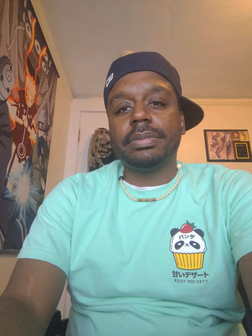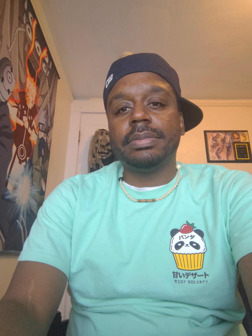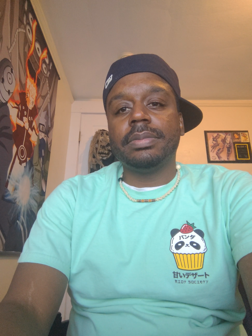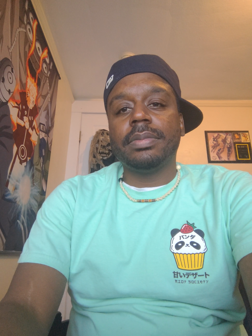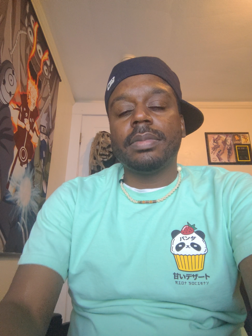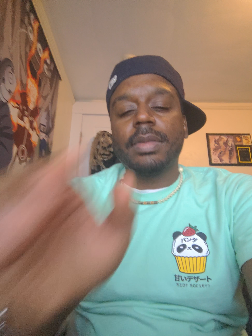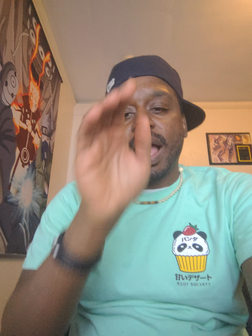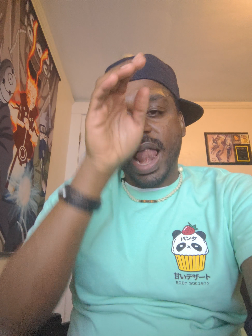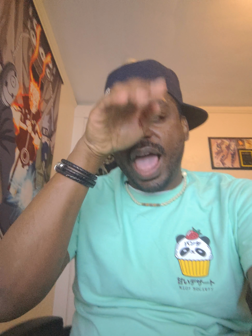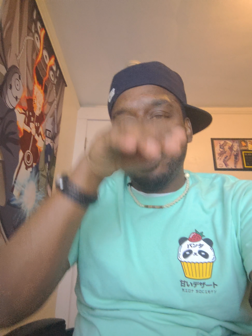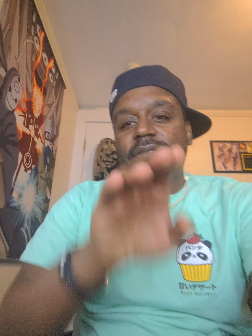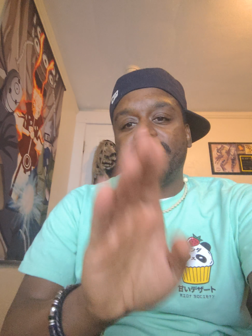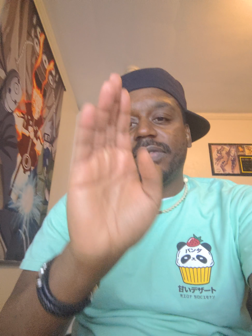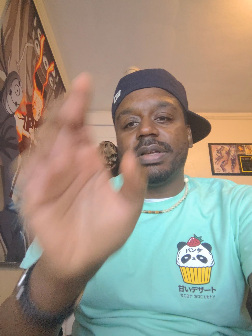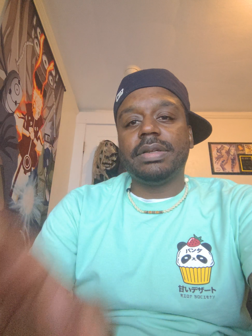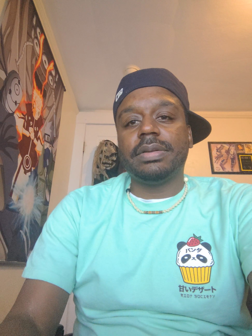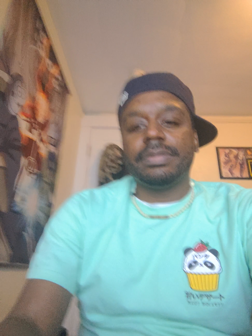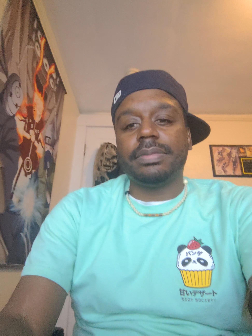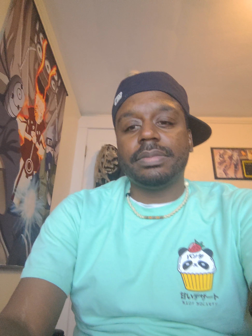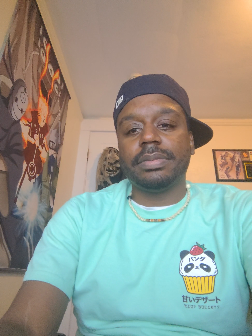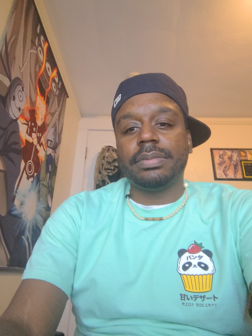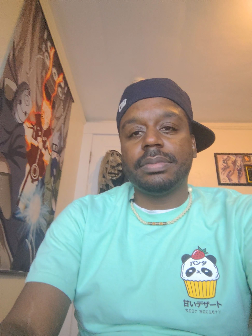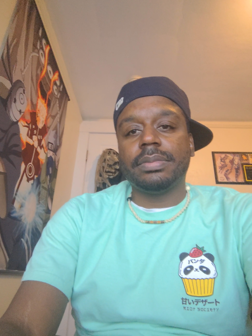elephant